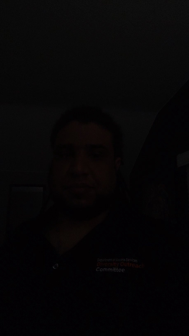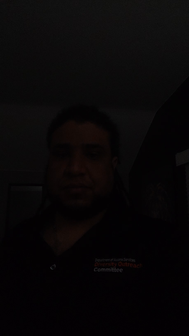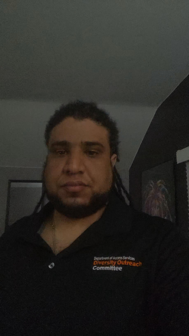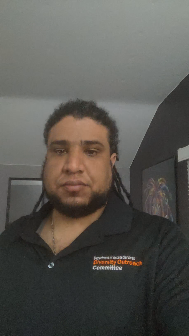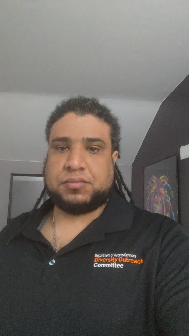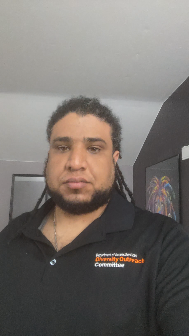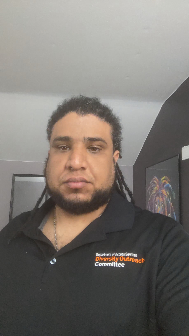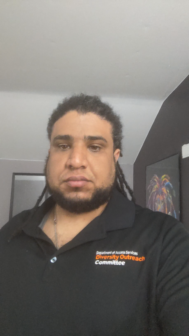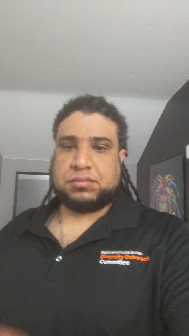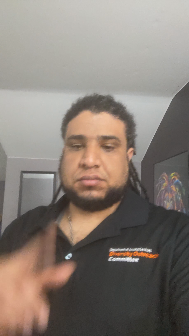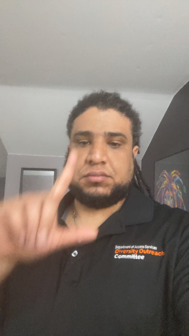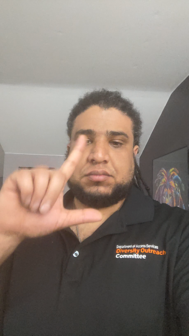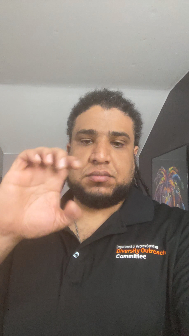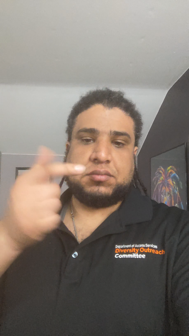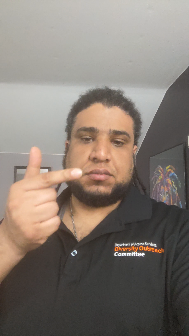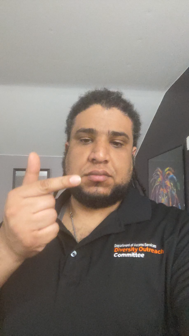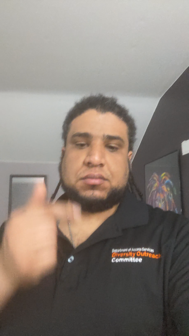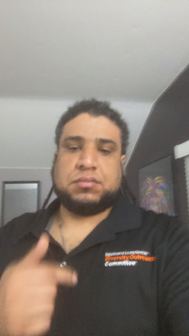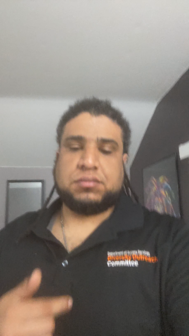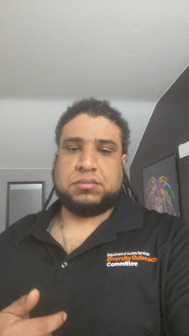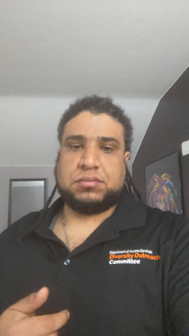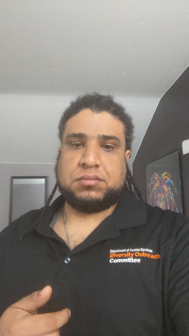leg